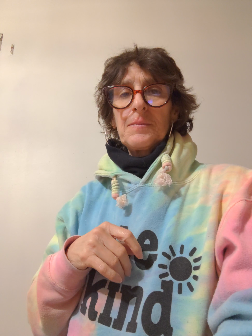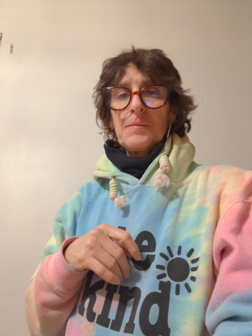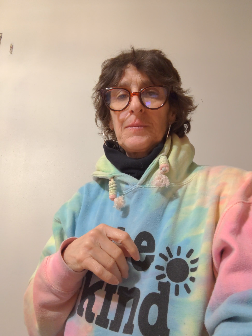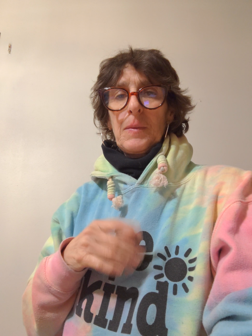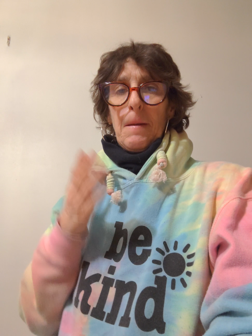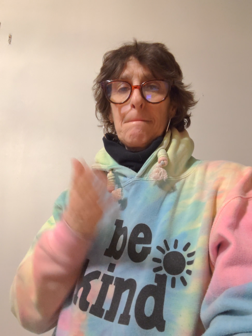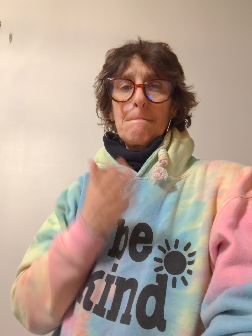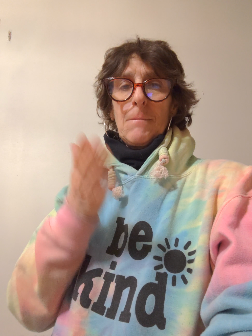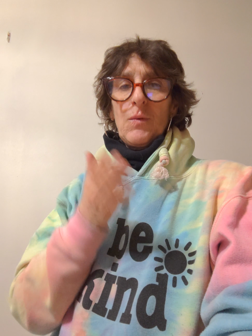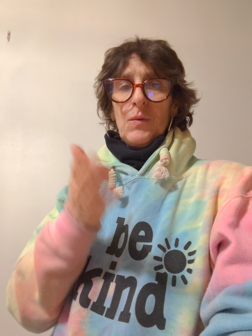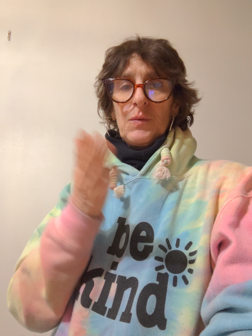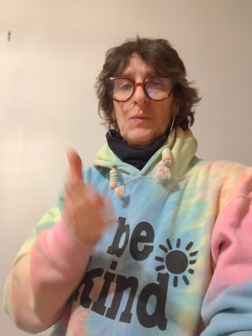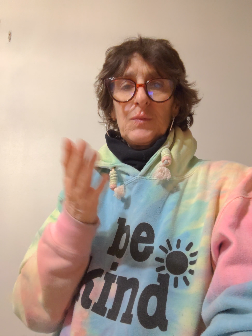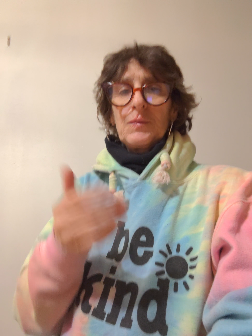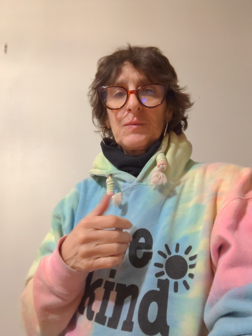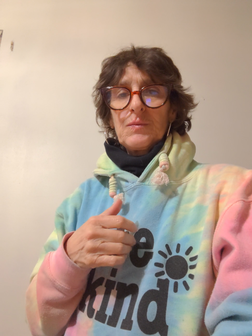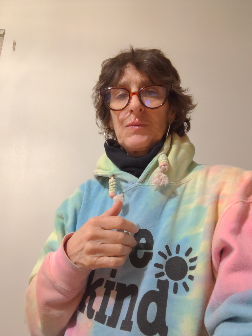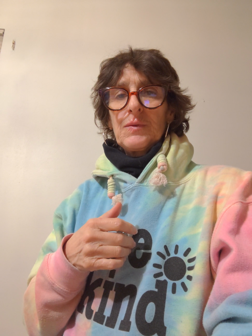boat